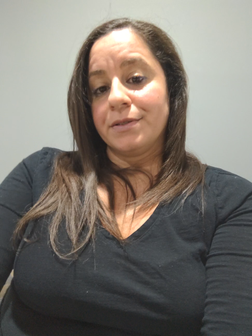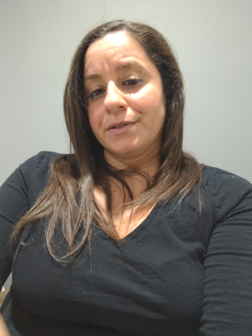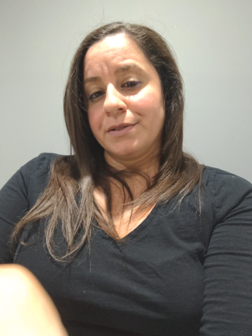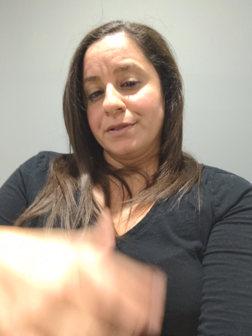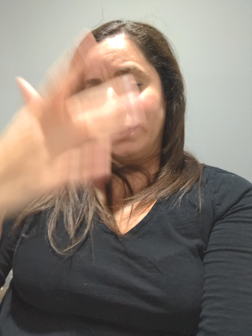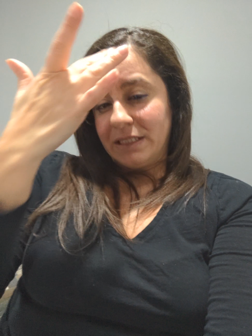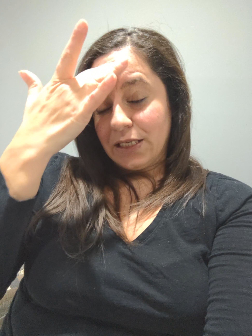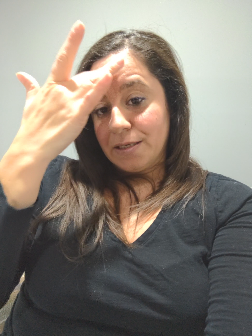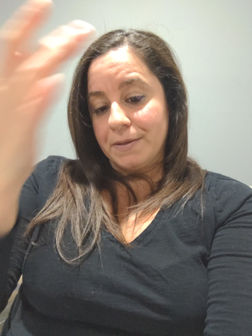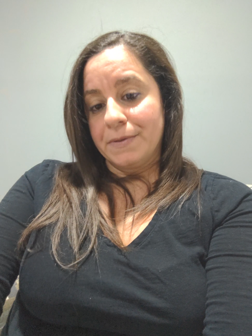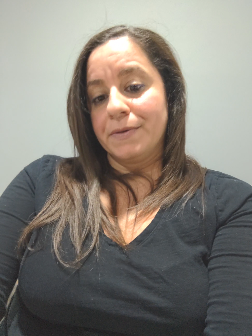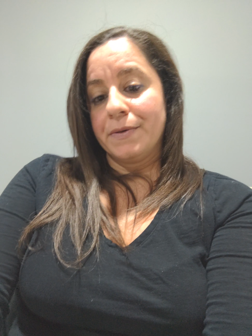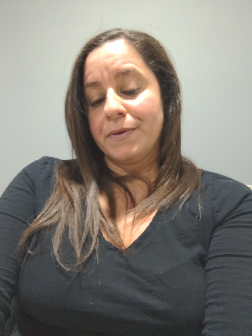sick